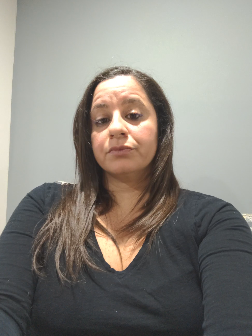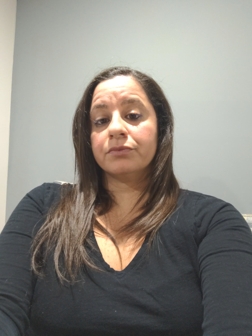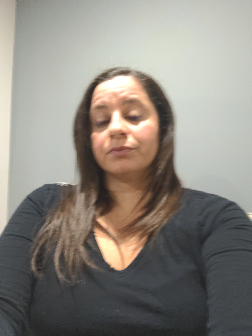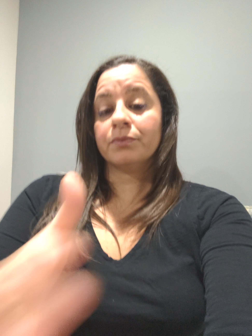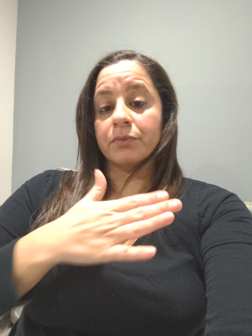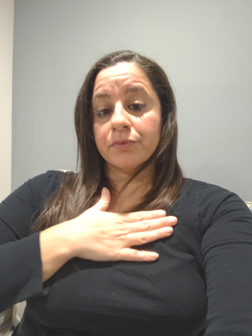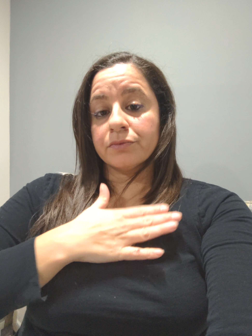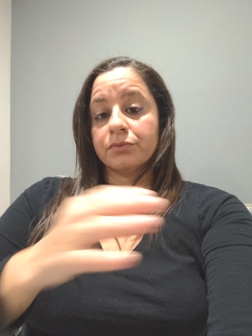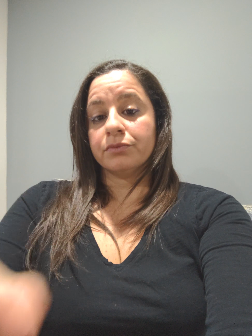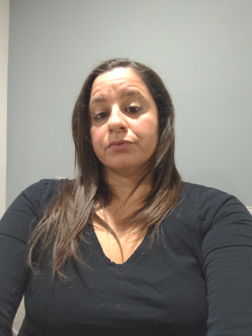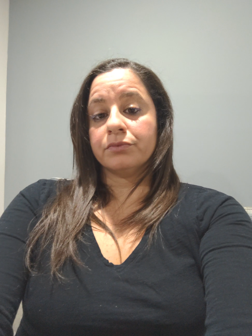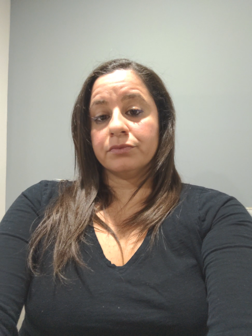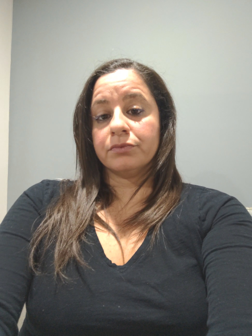my